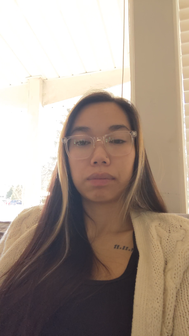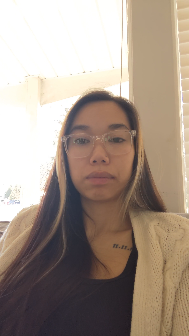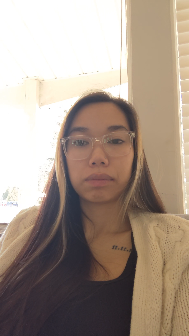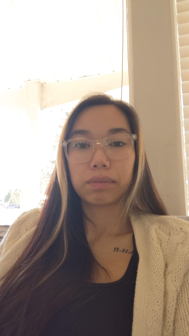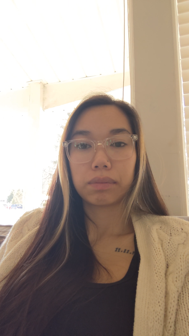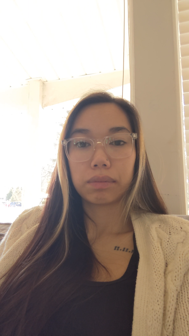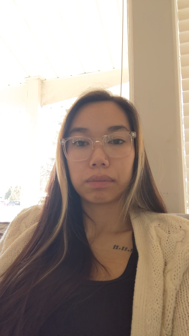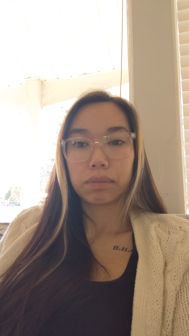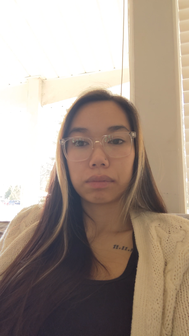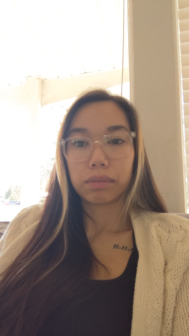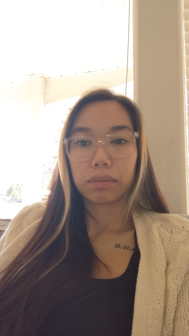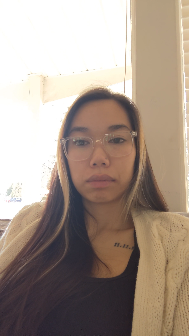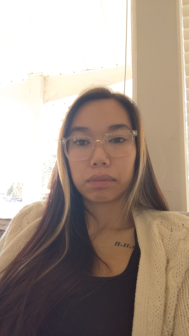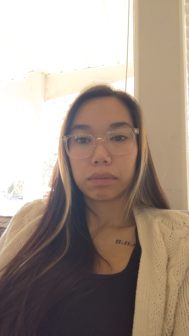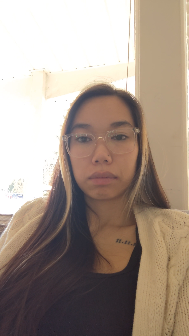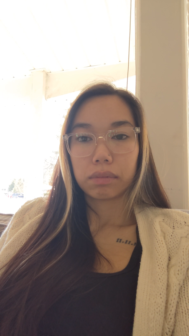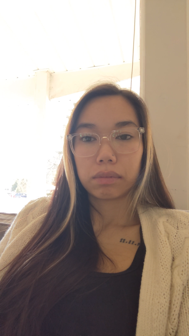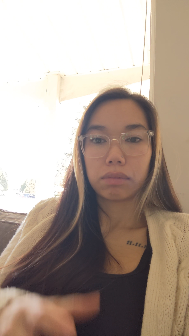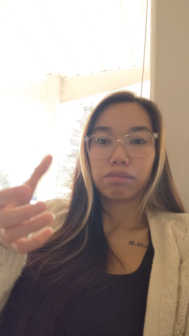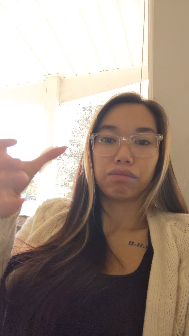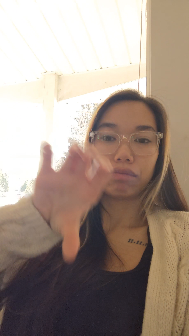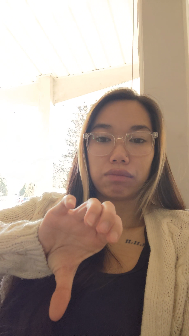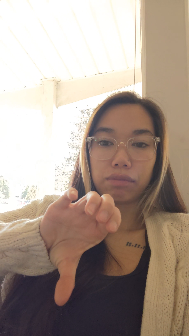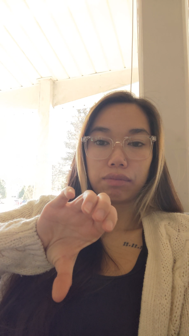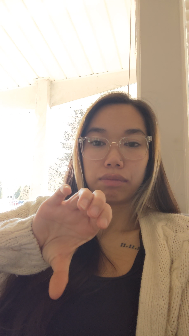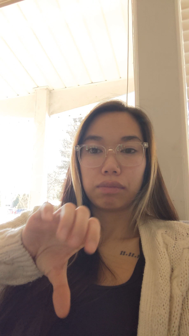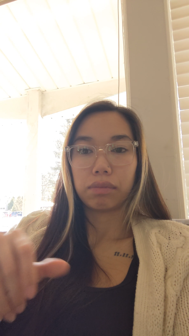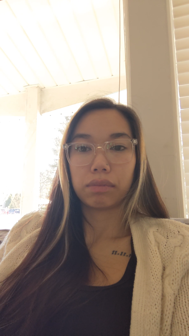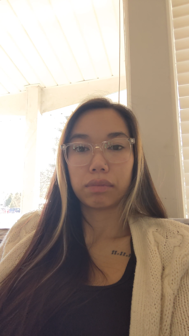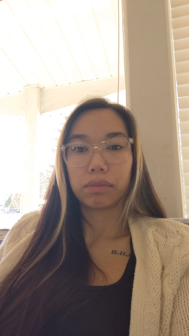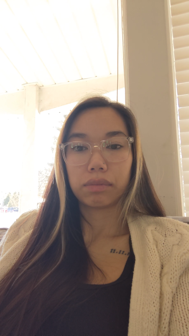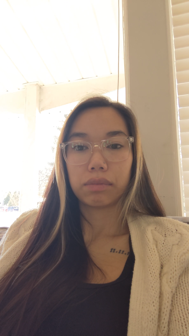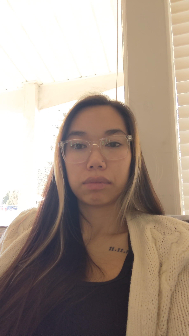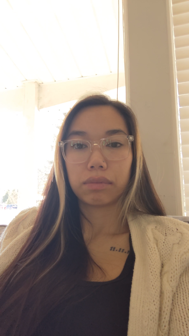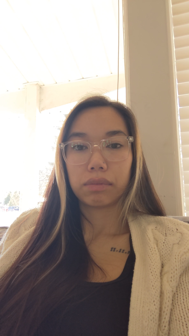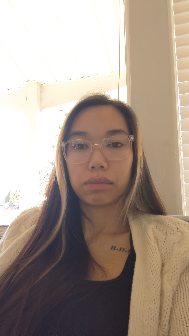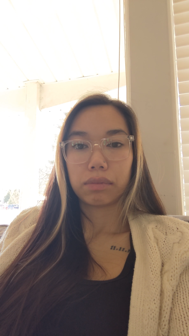dump